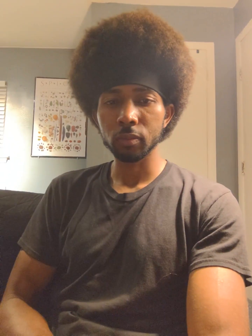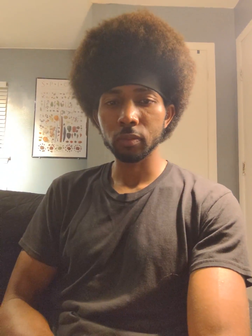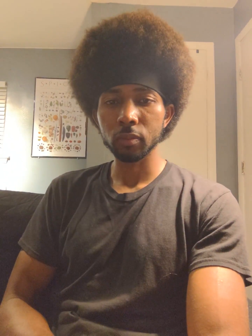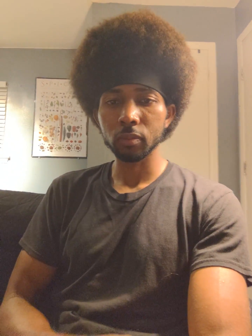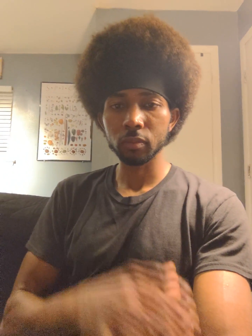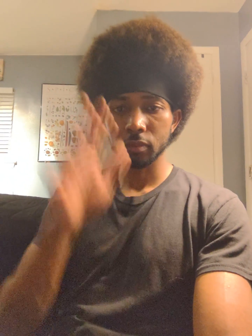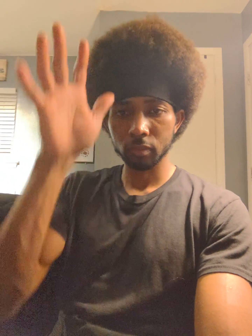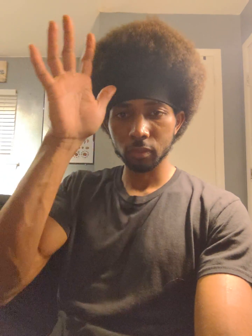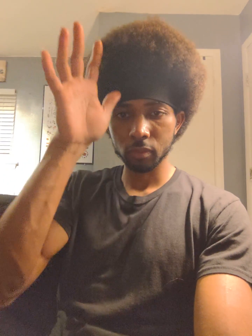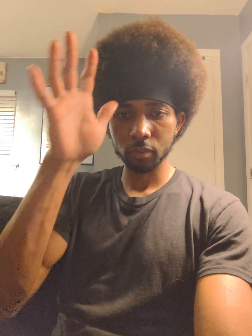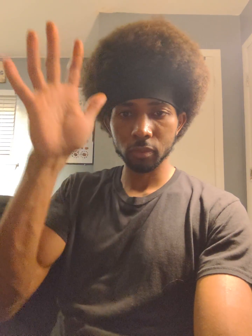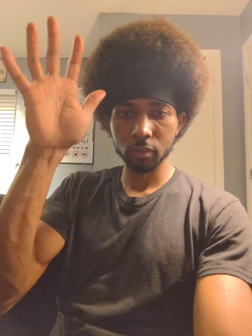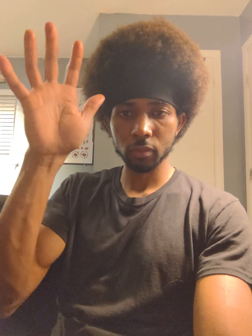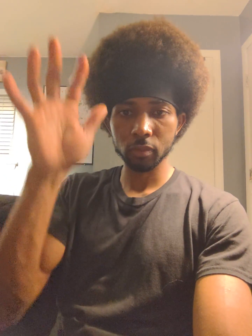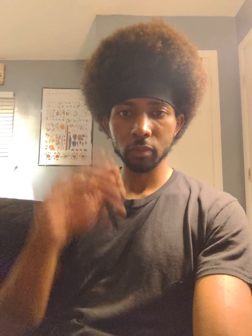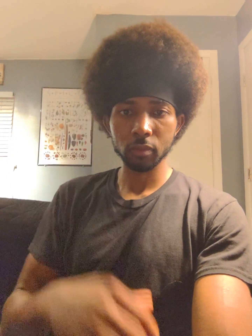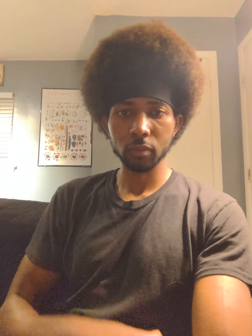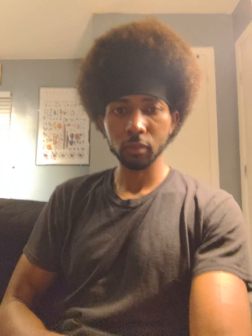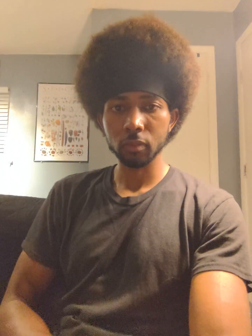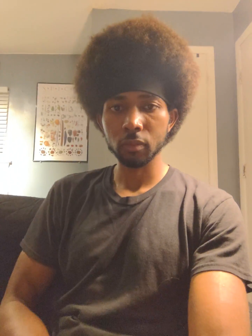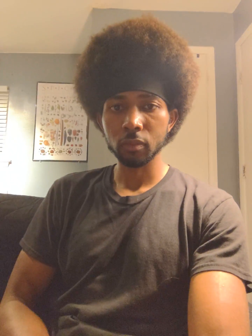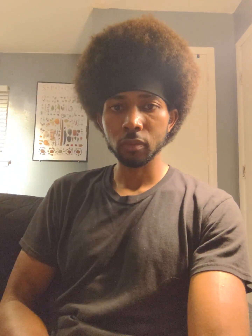deer